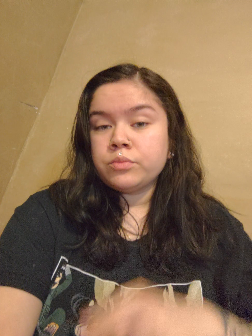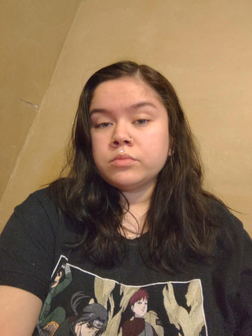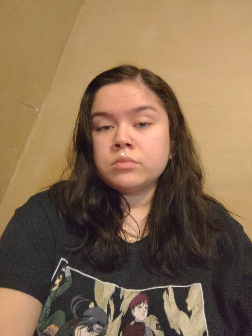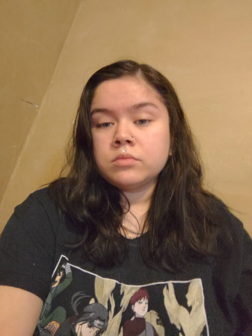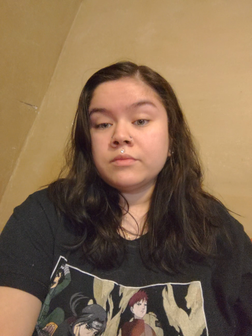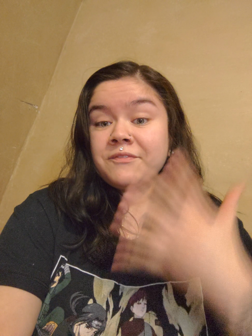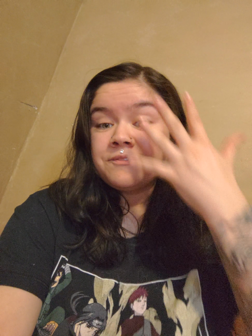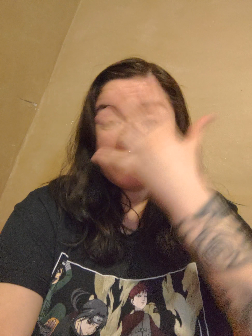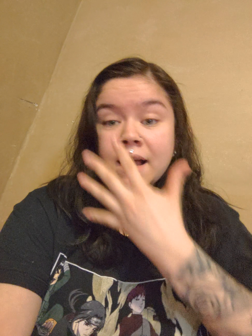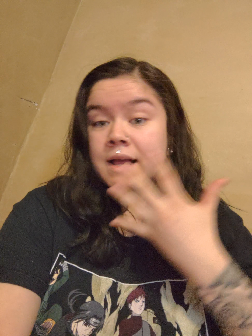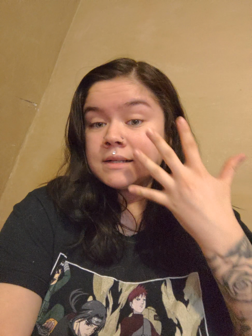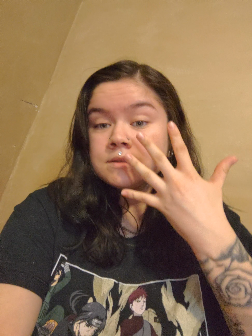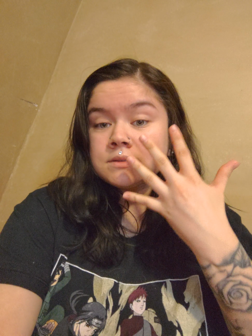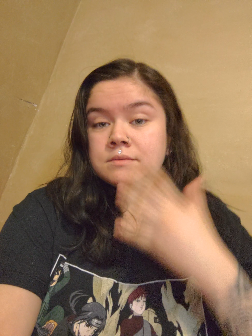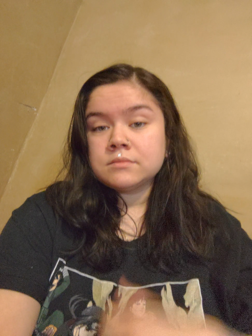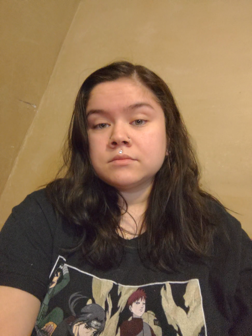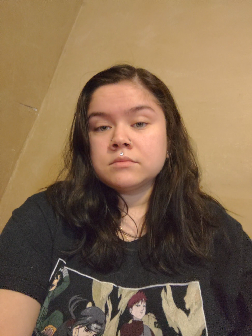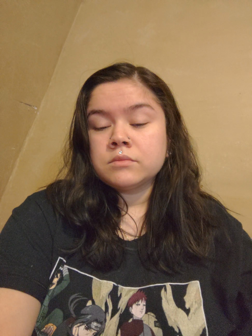face